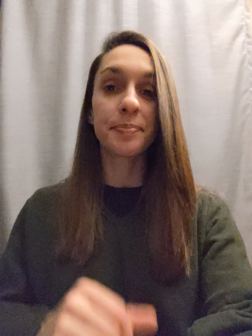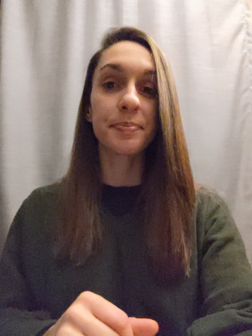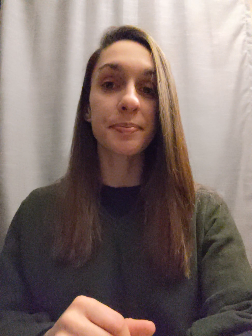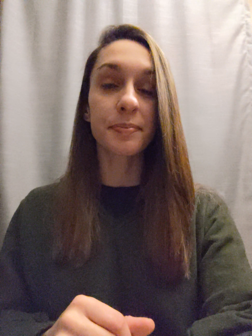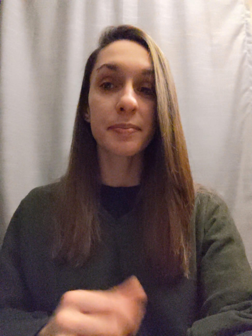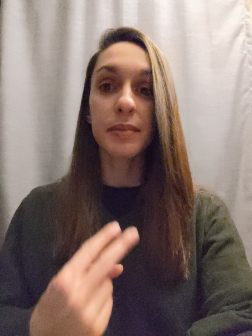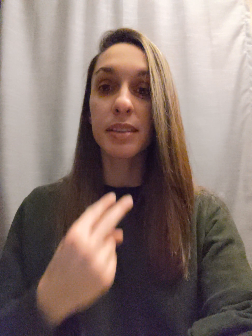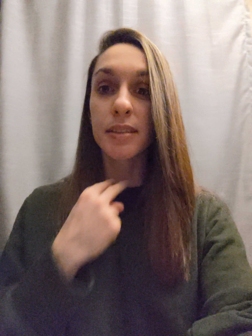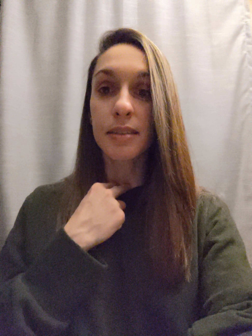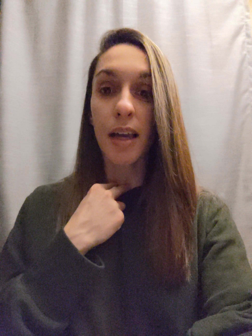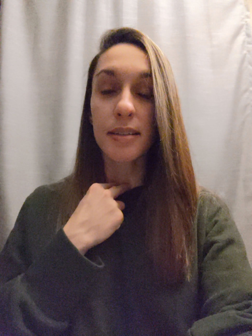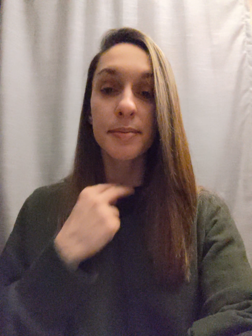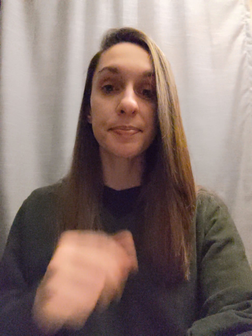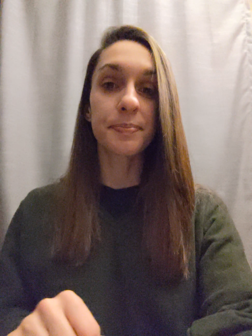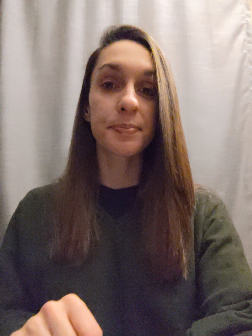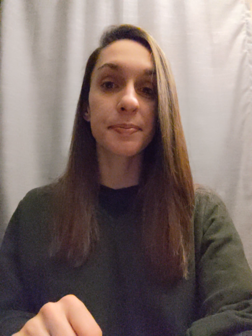stuck